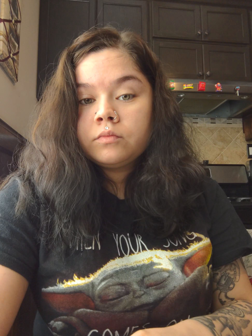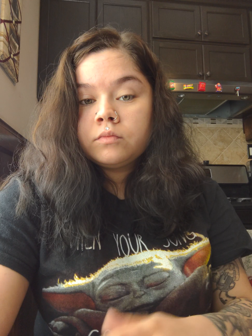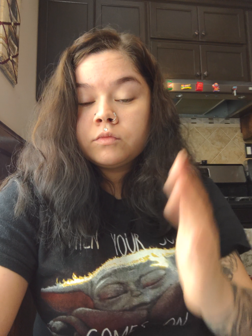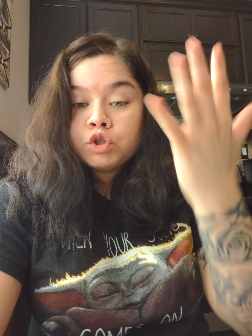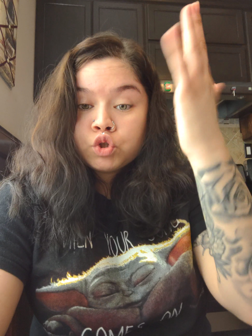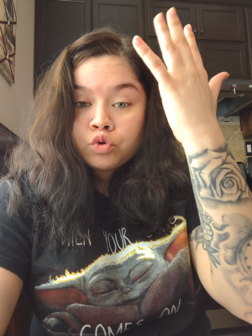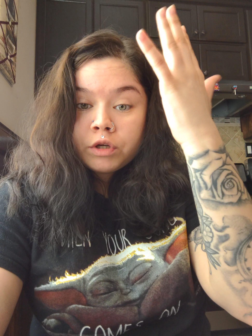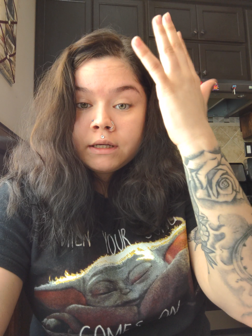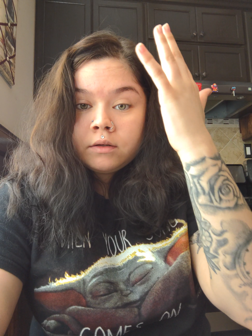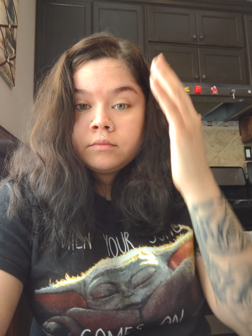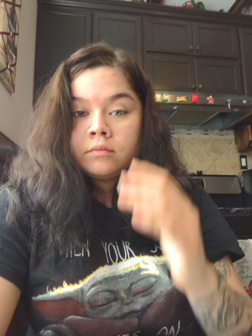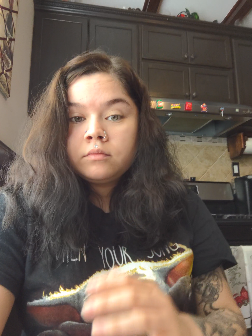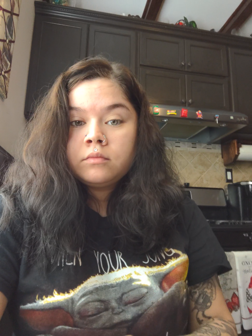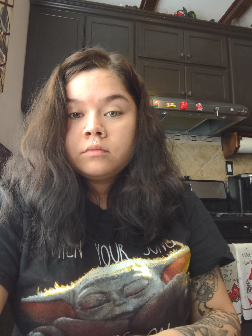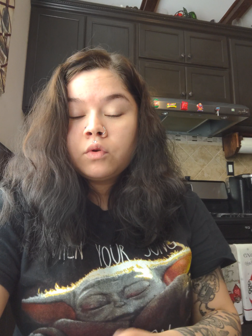tree